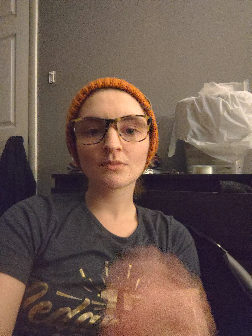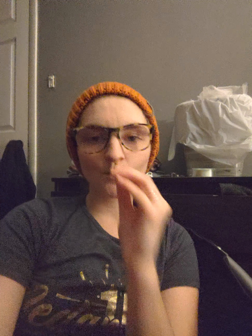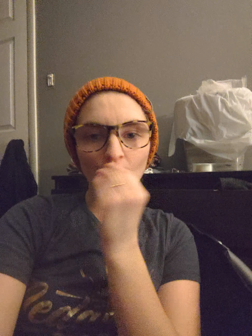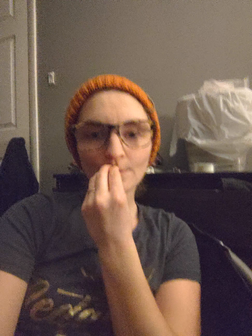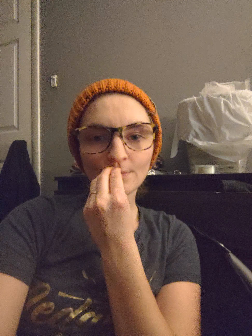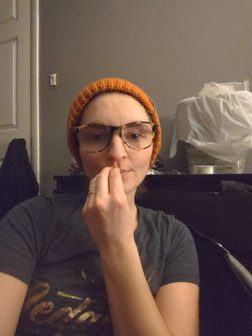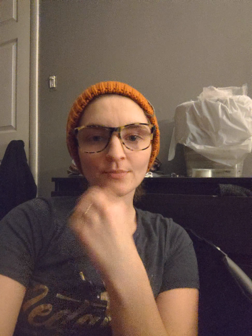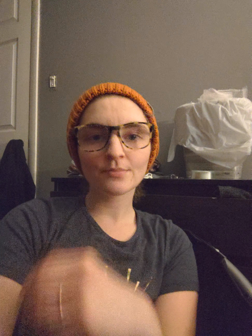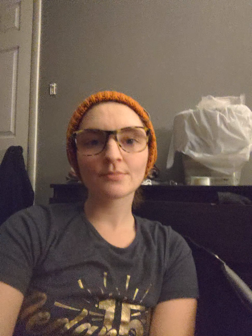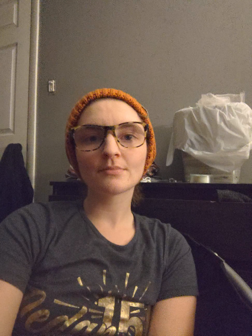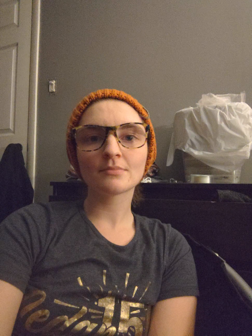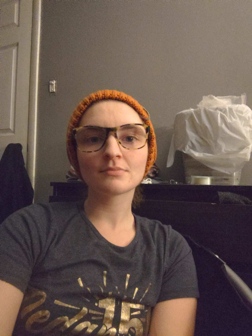flower